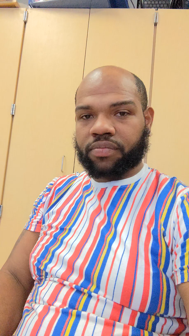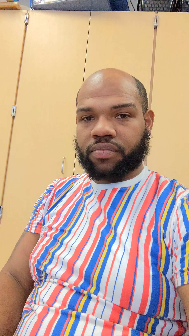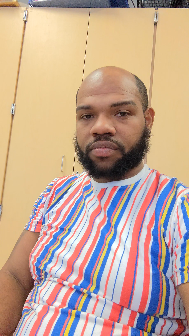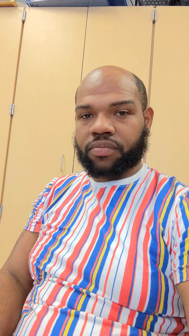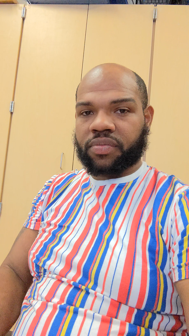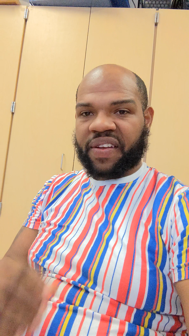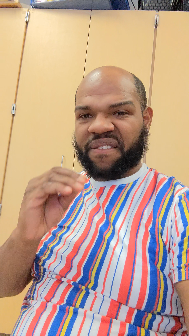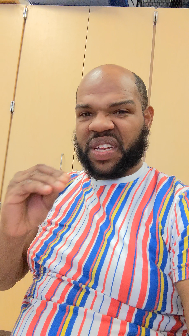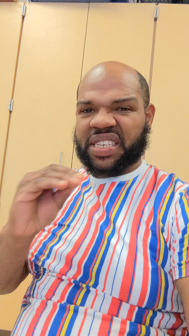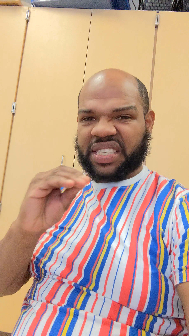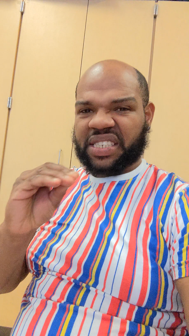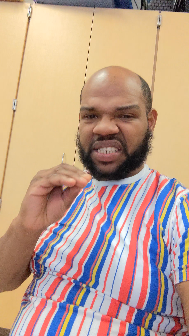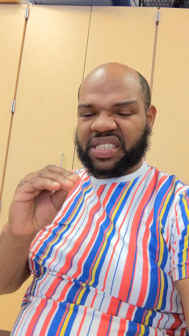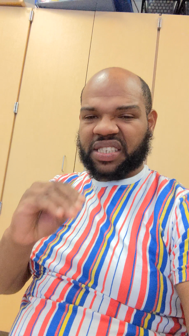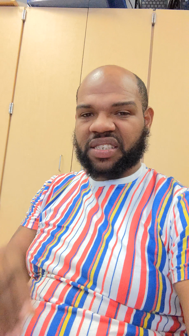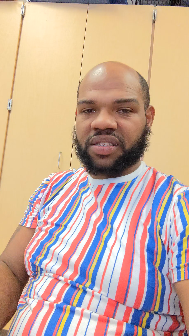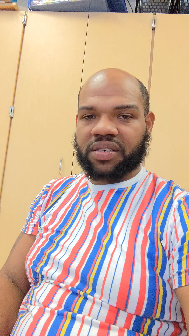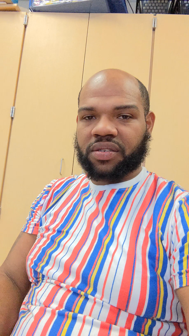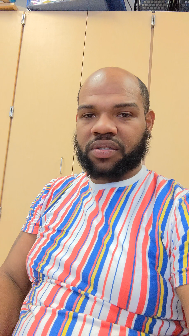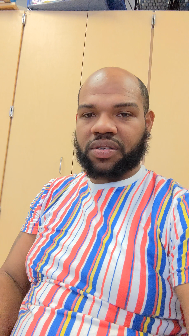fix